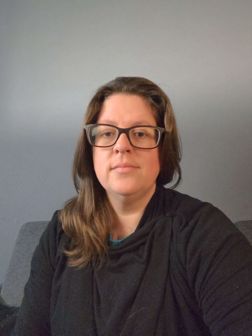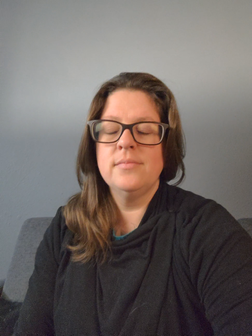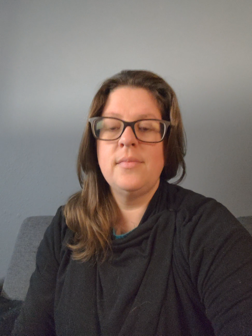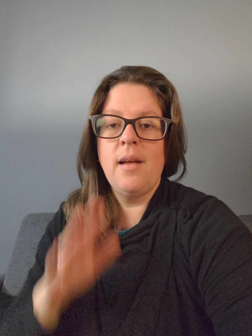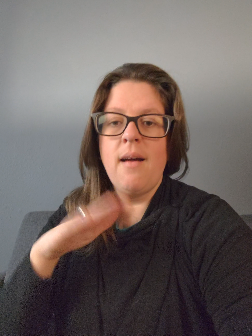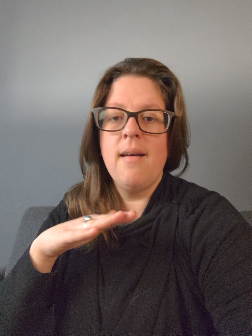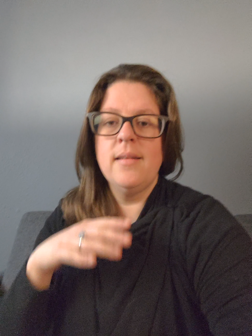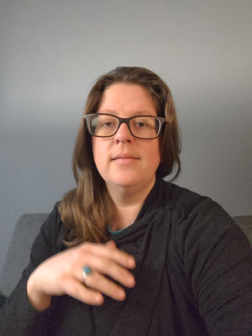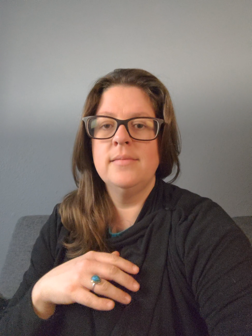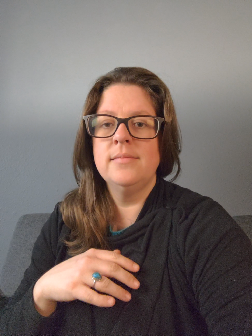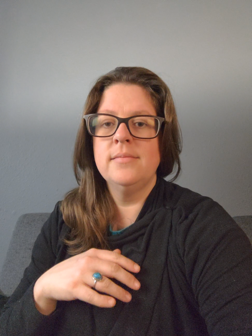on